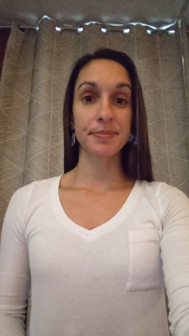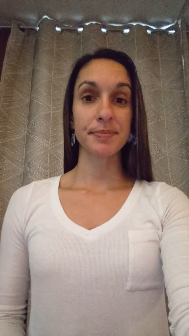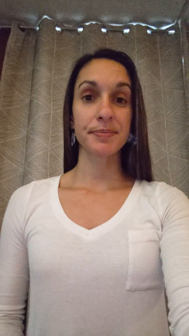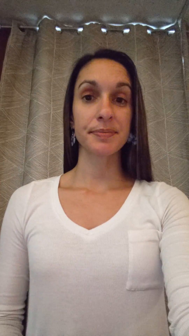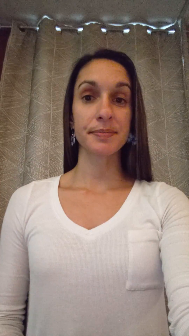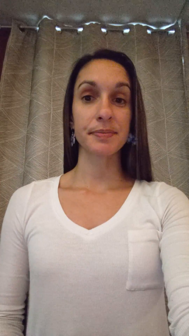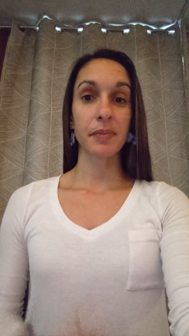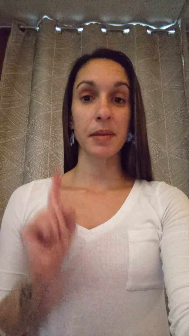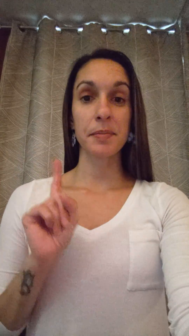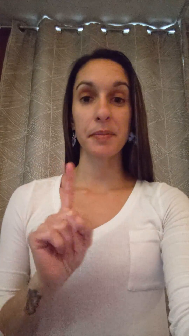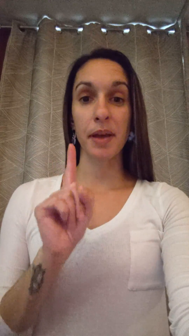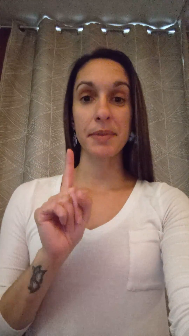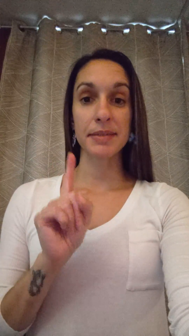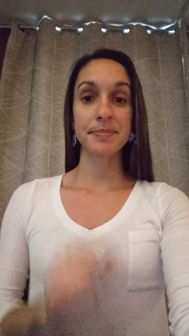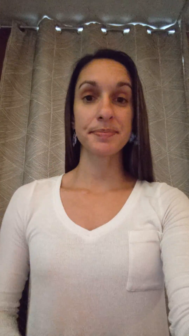bump